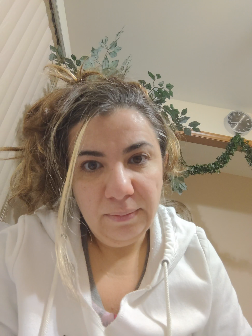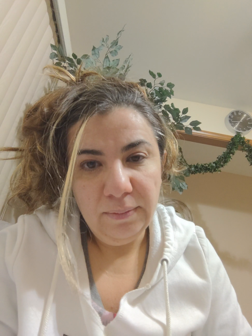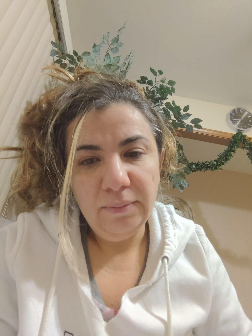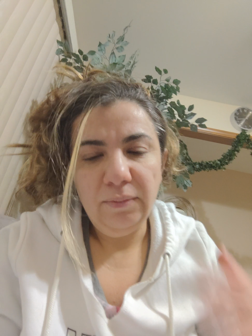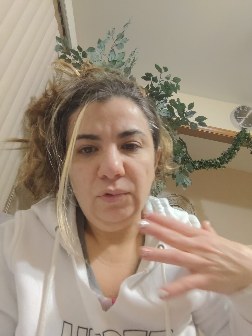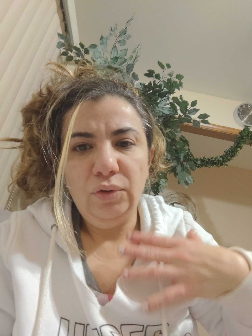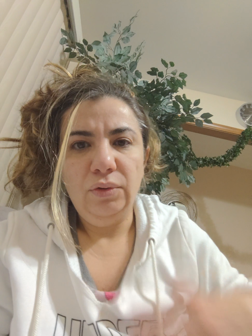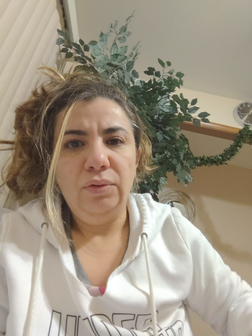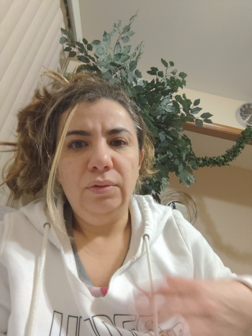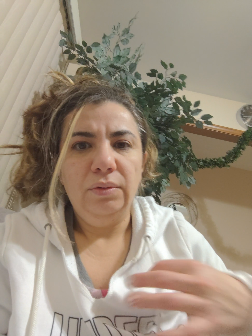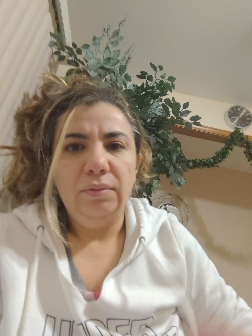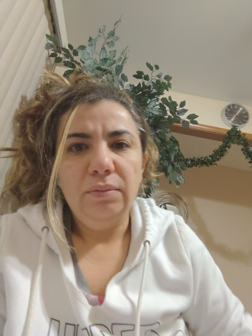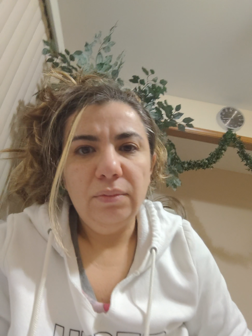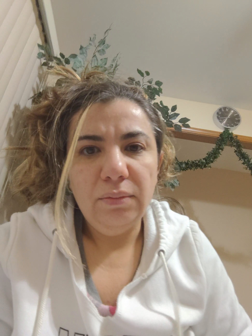shirt